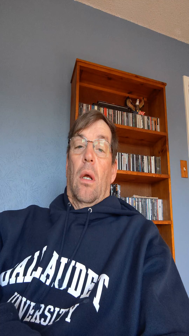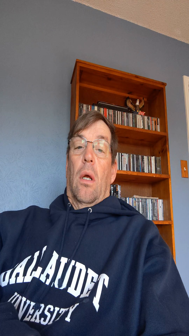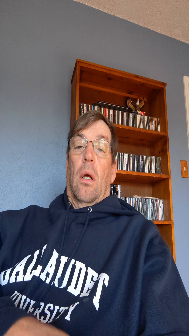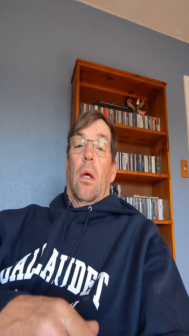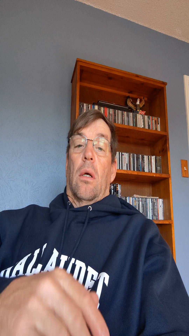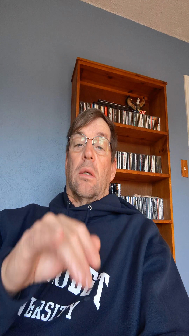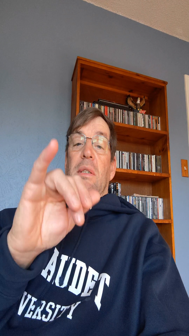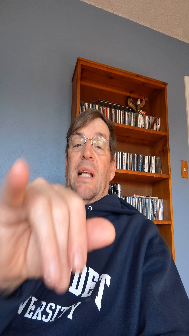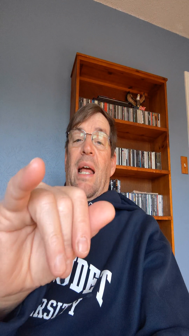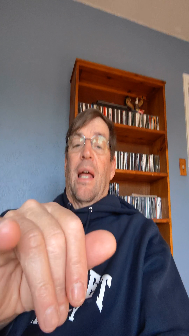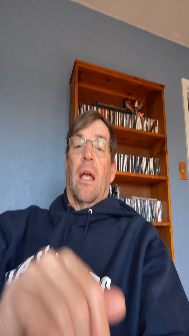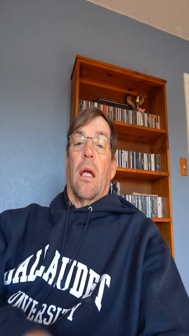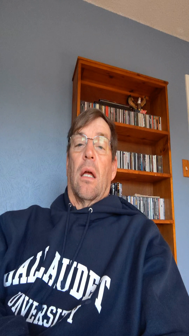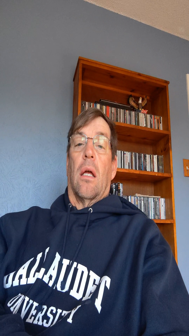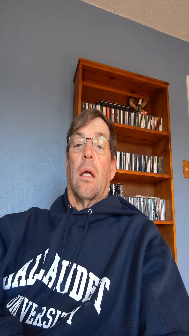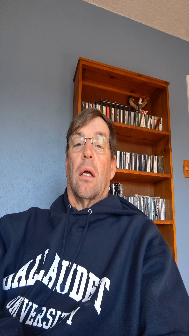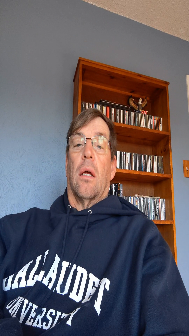stay